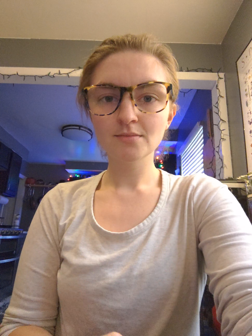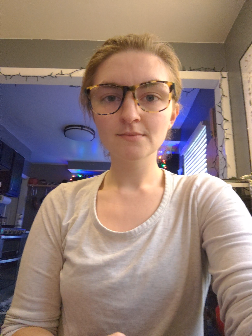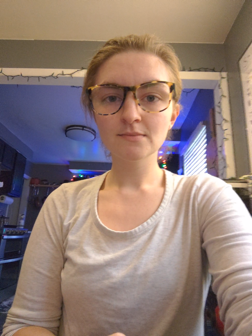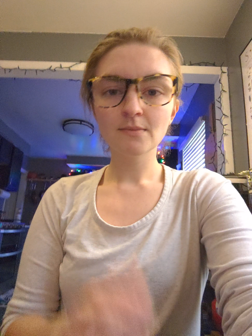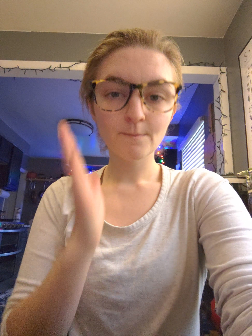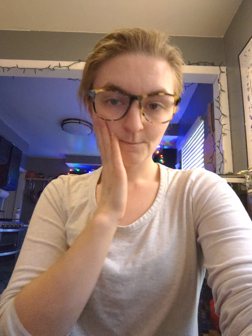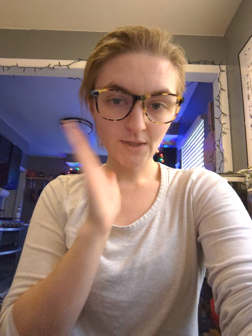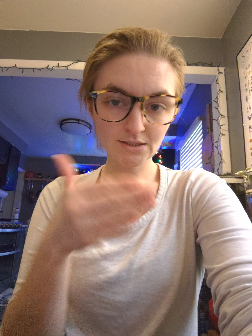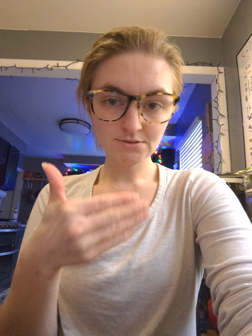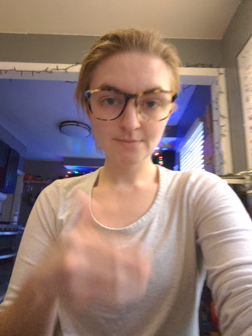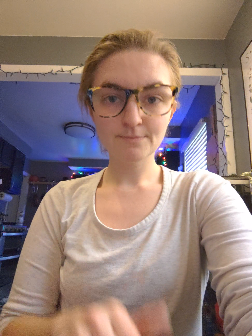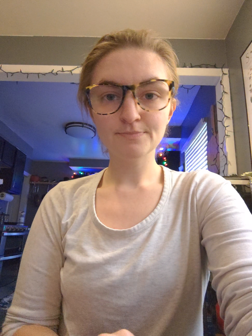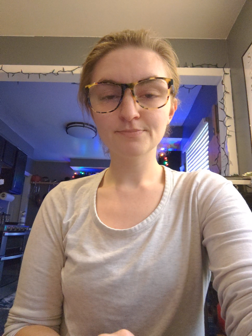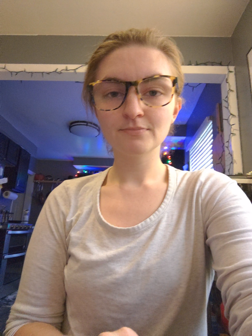bedroom